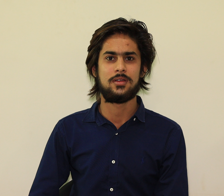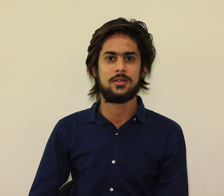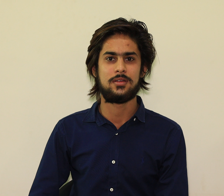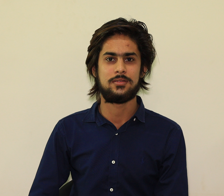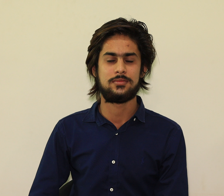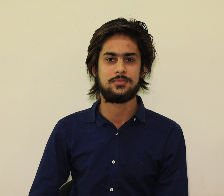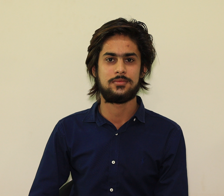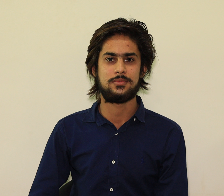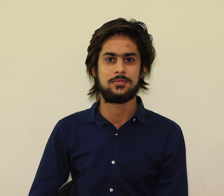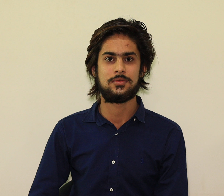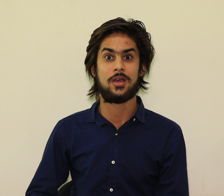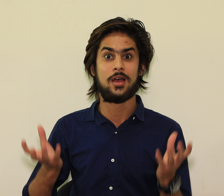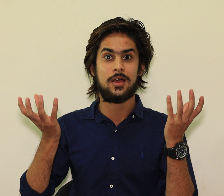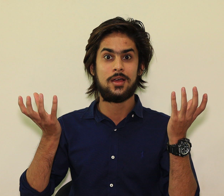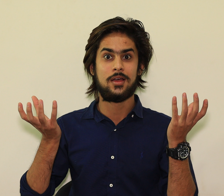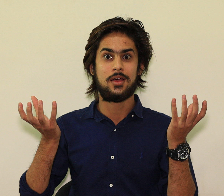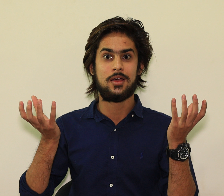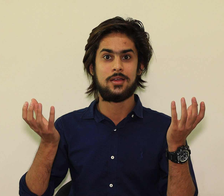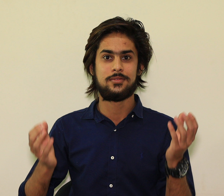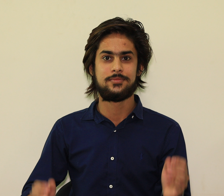surprise